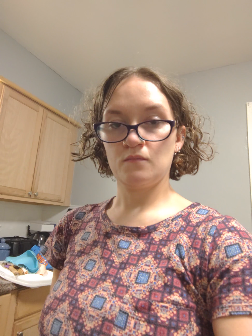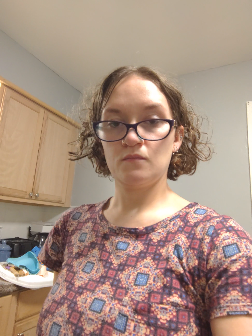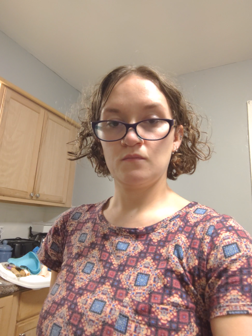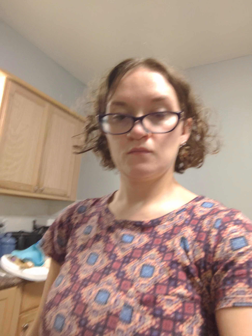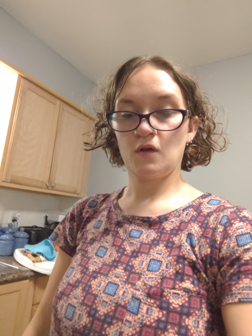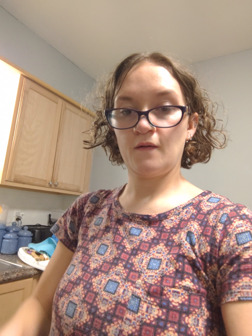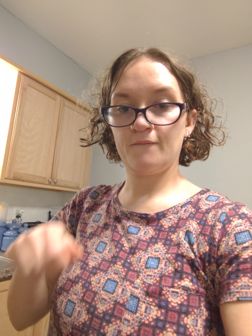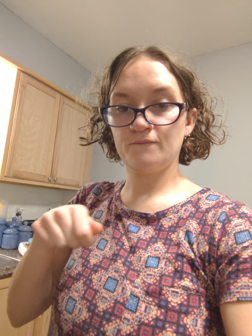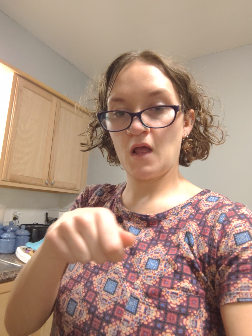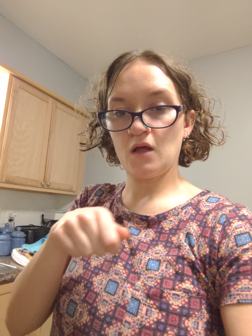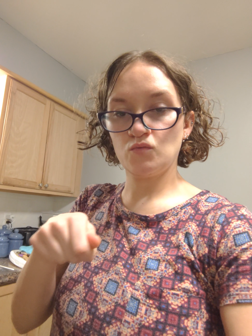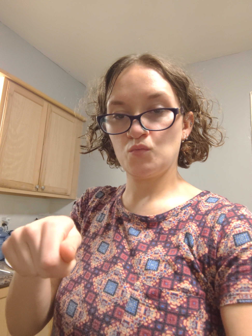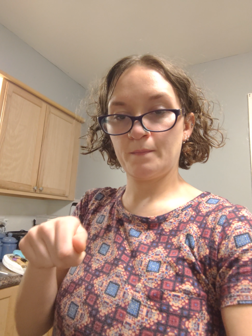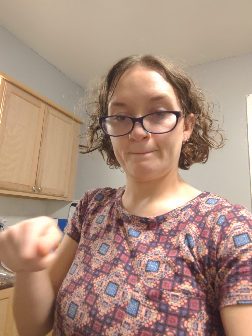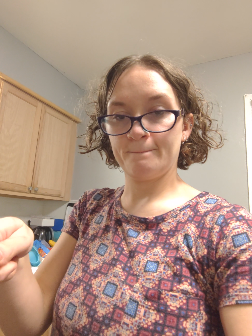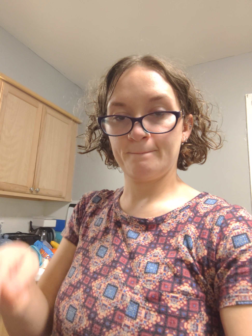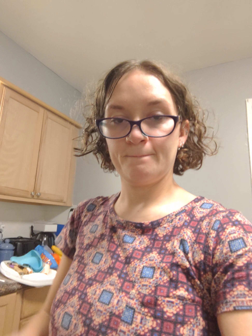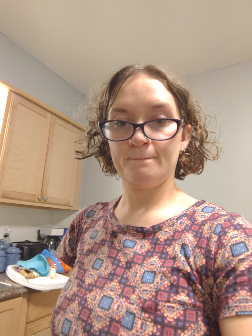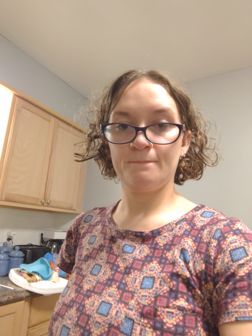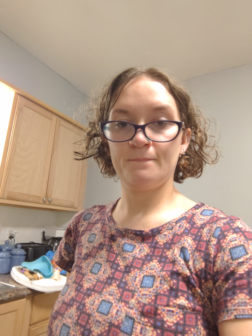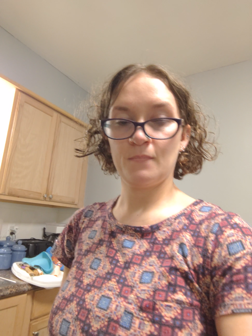vacuum